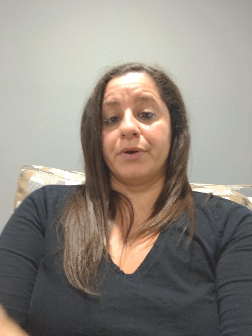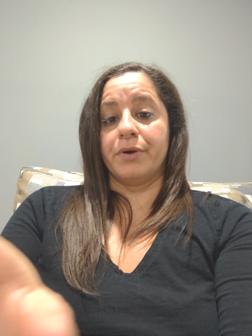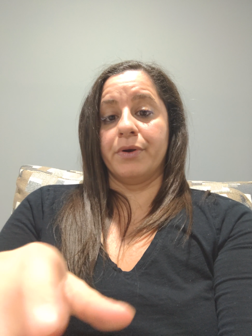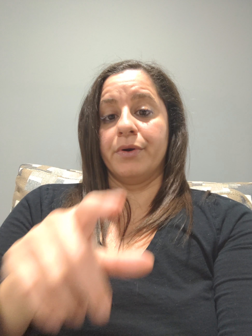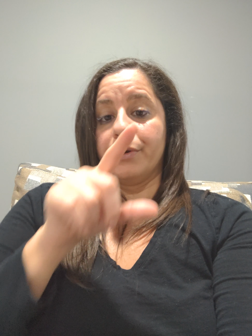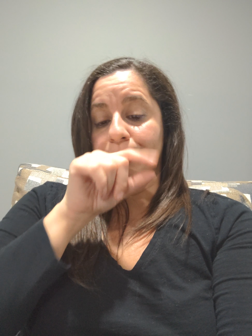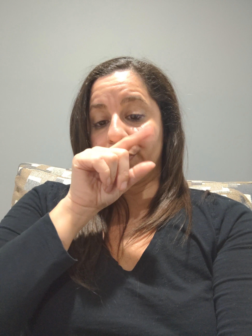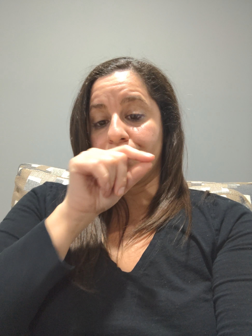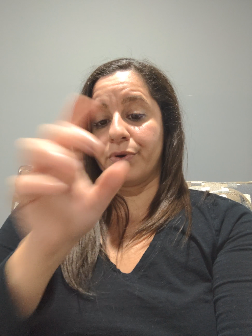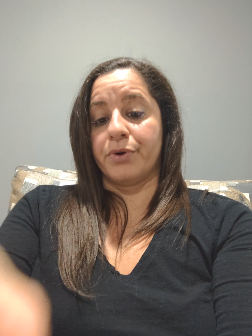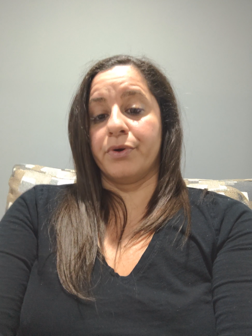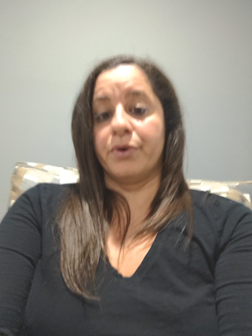bird